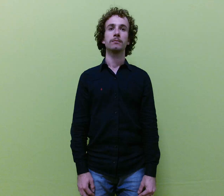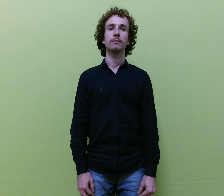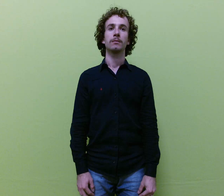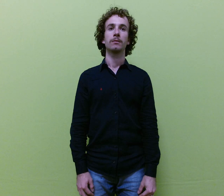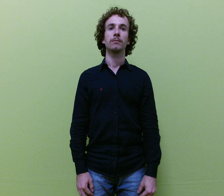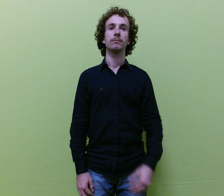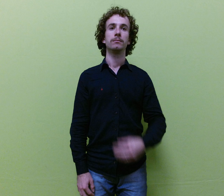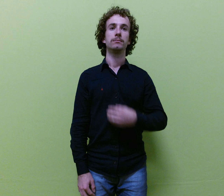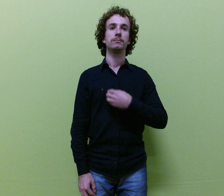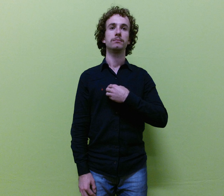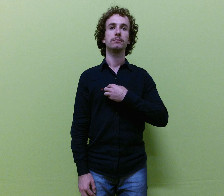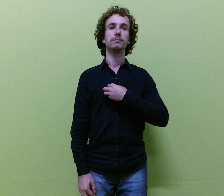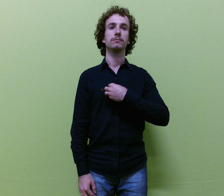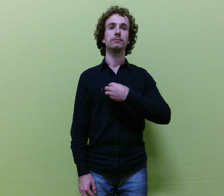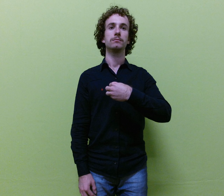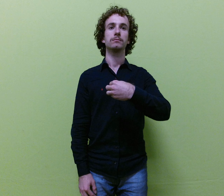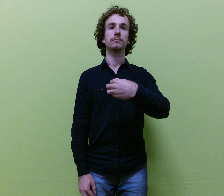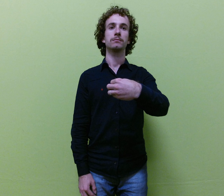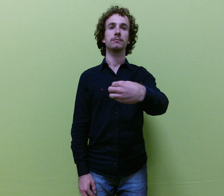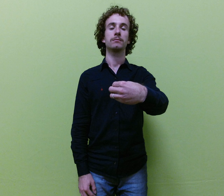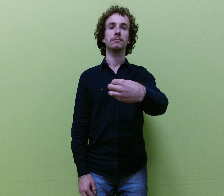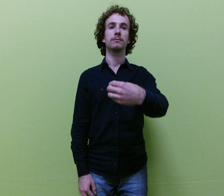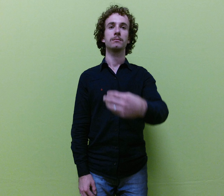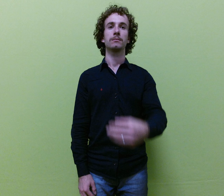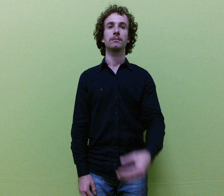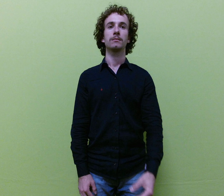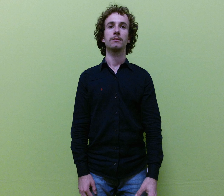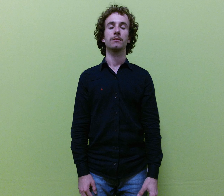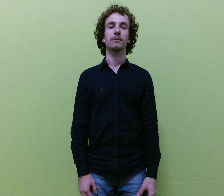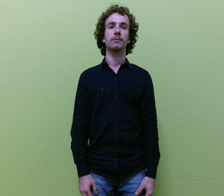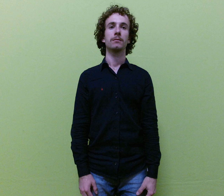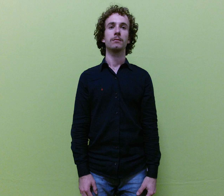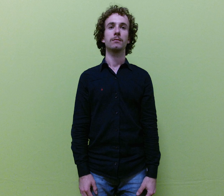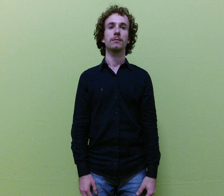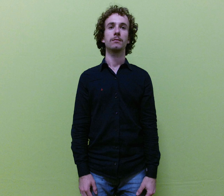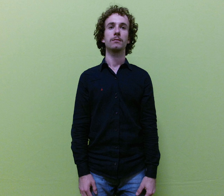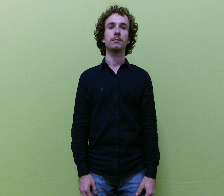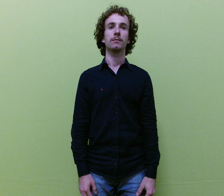filho